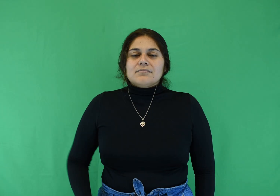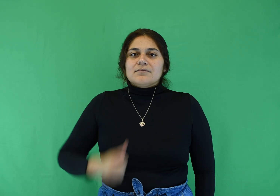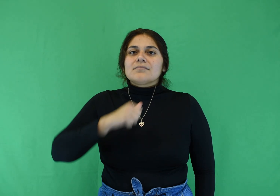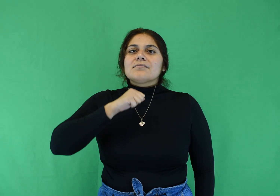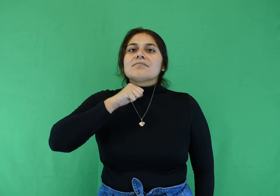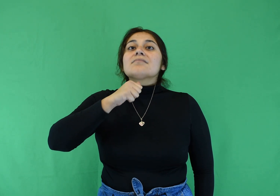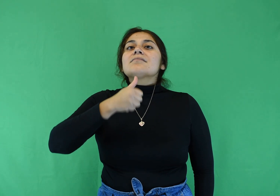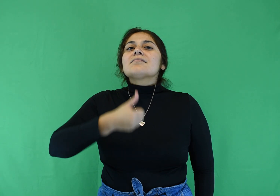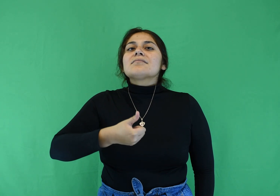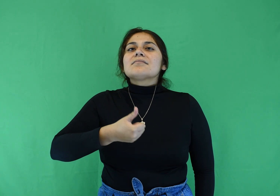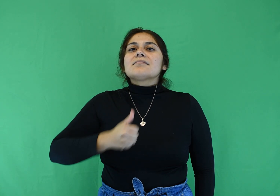nada